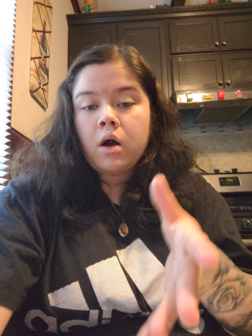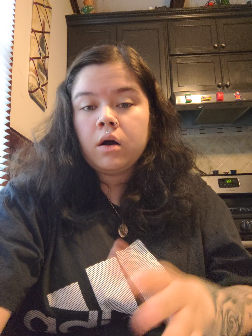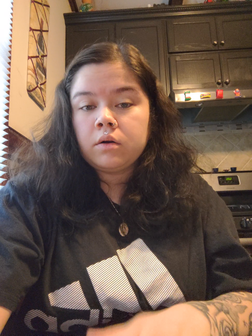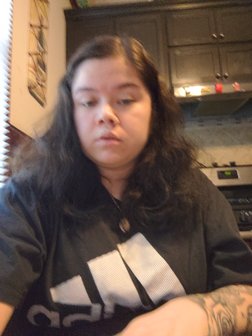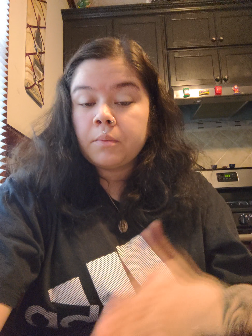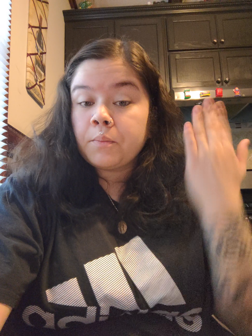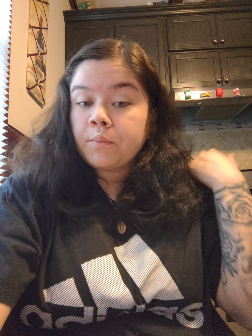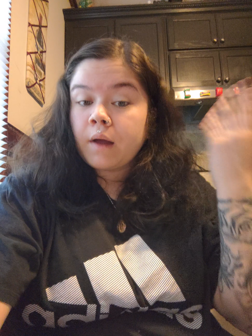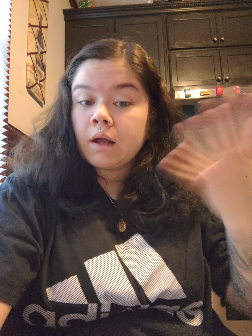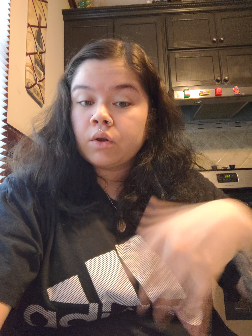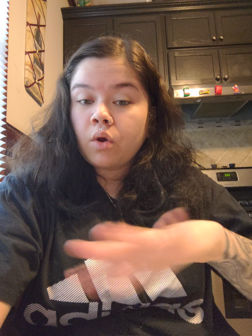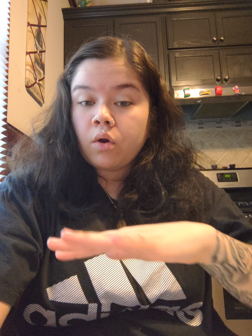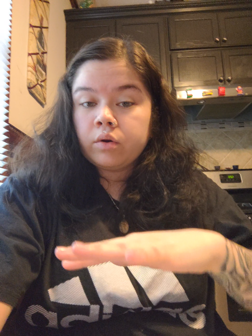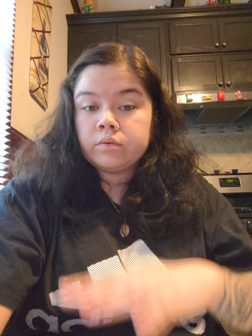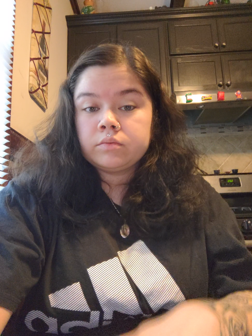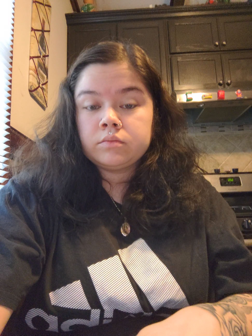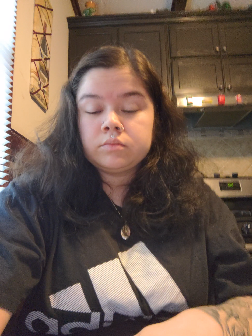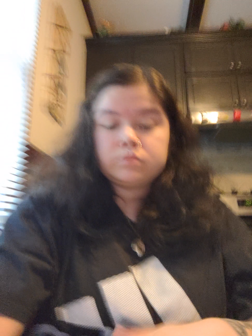backyard